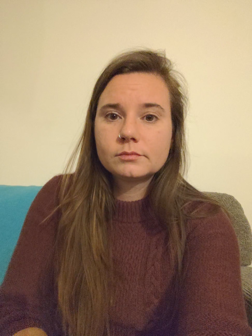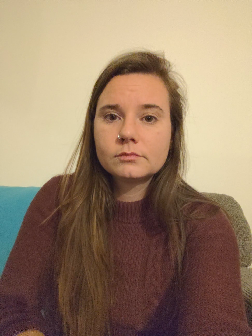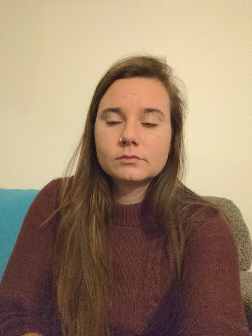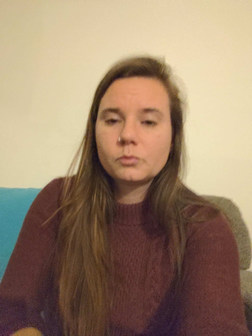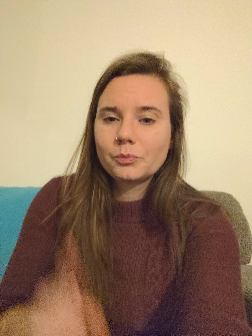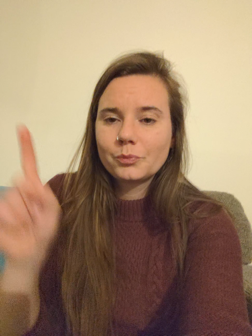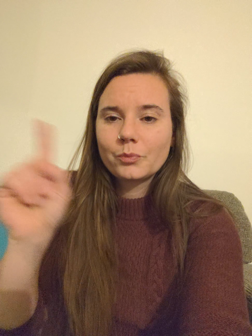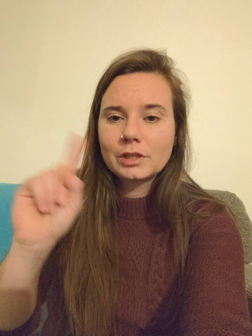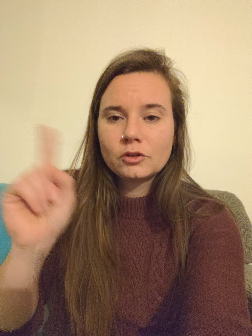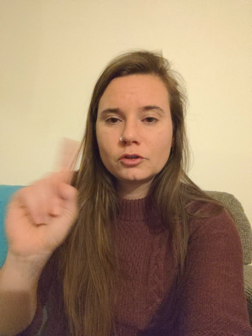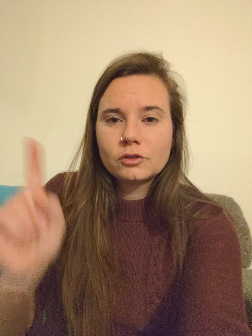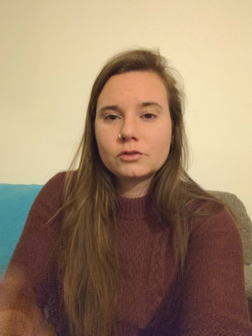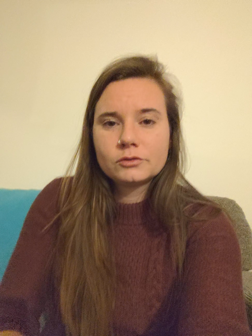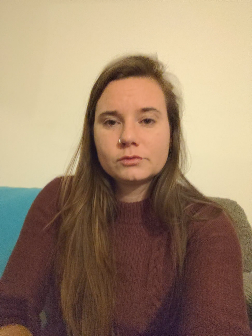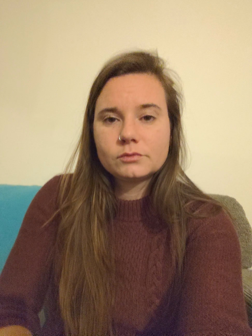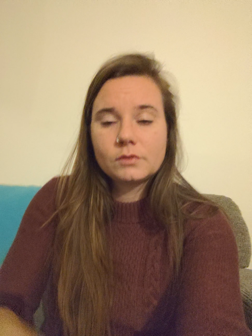where